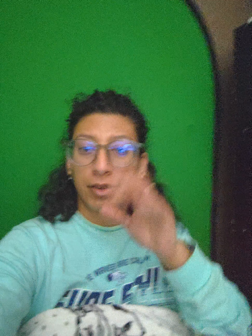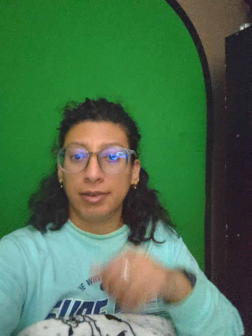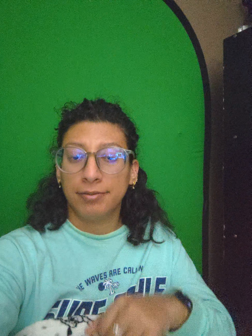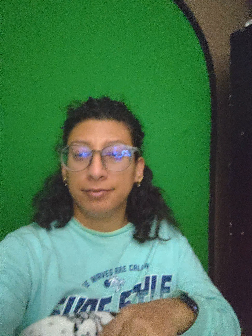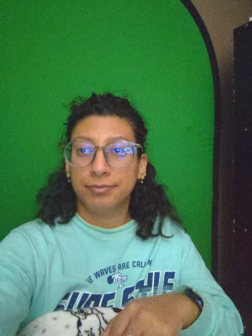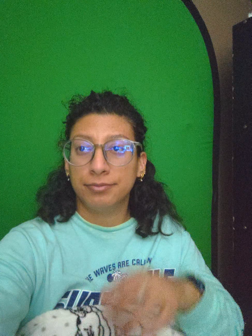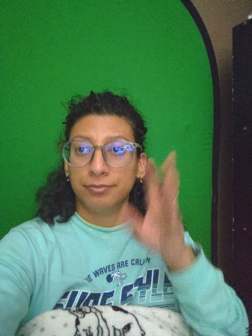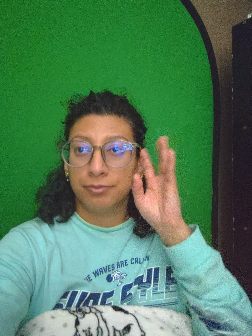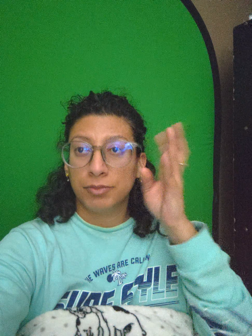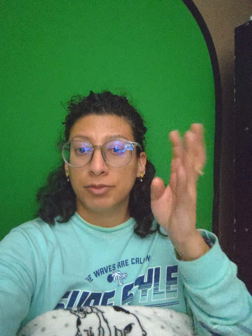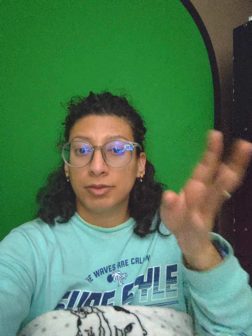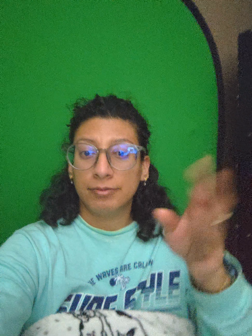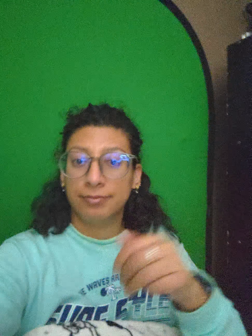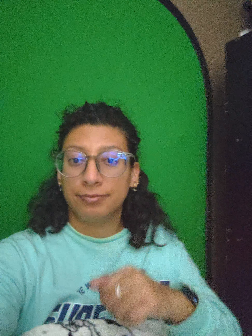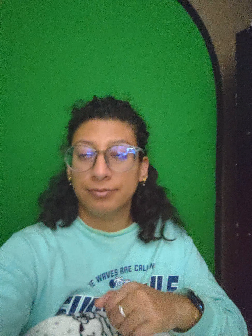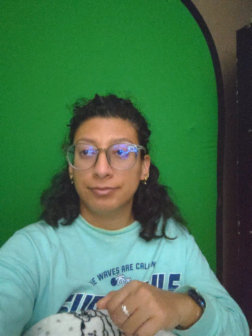pretend